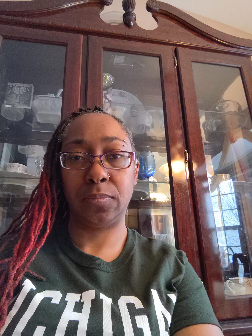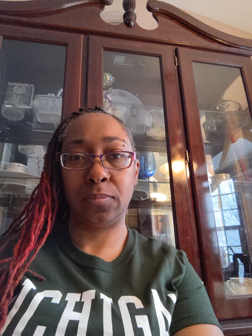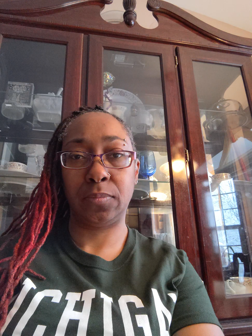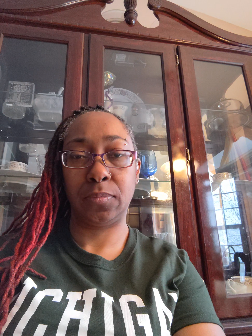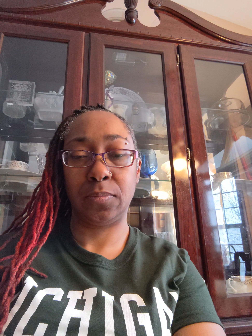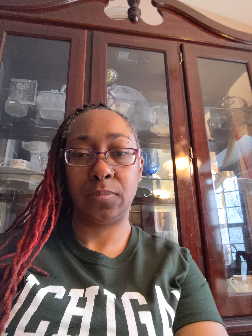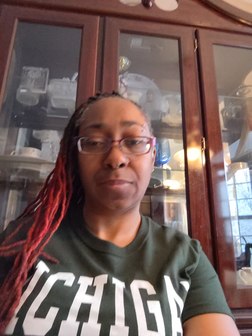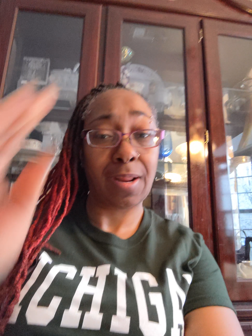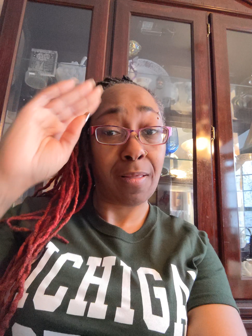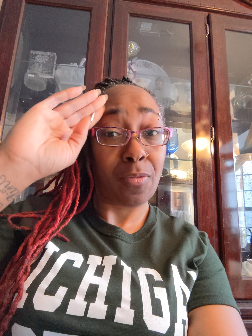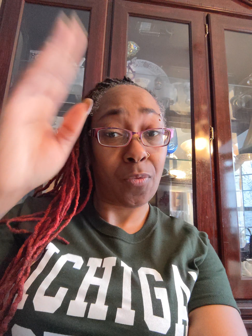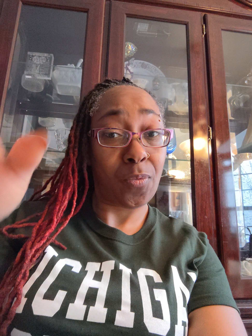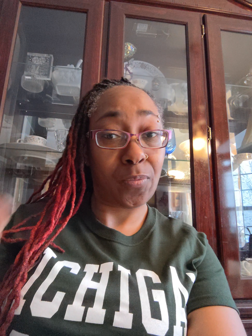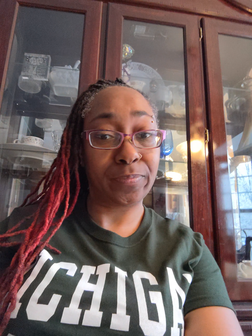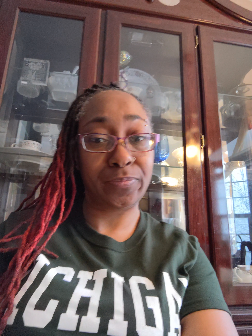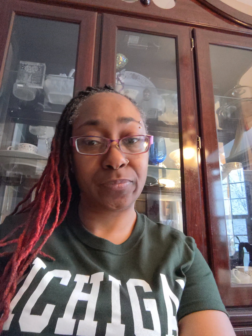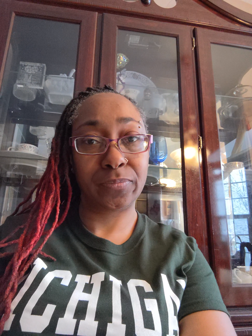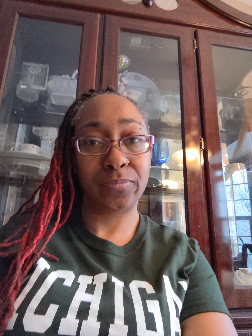hello